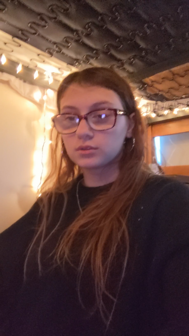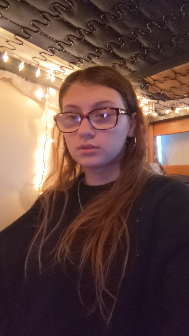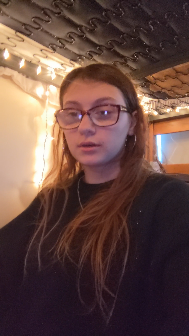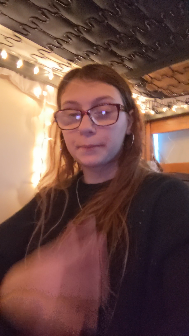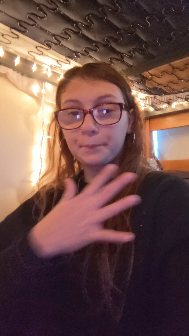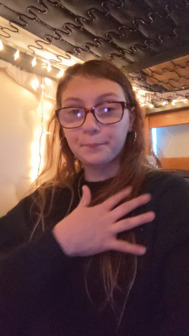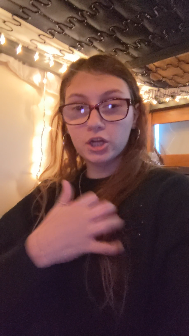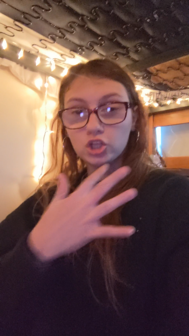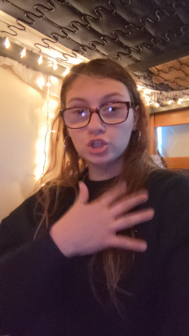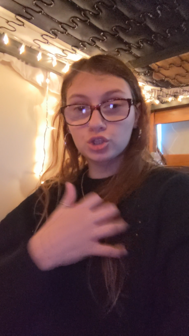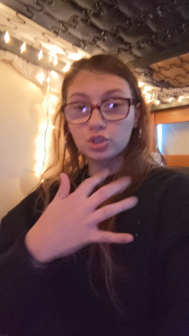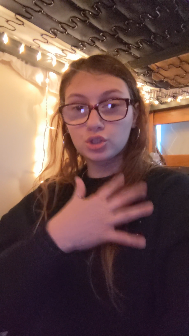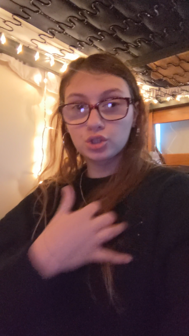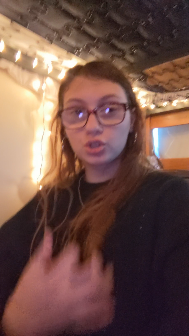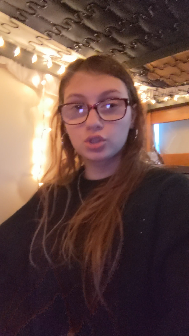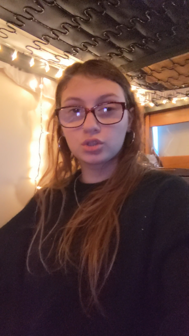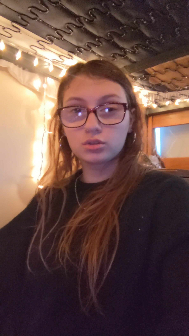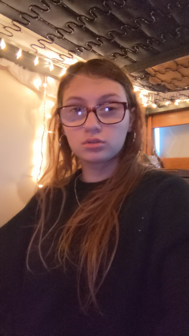bear